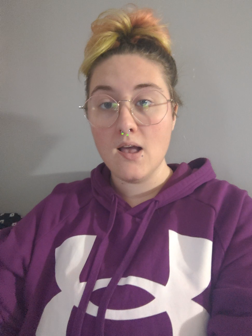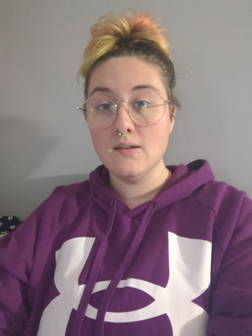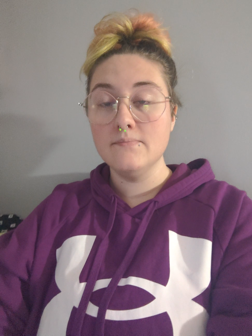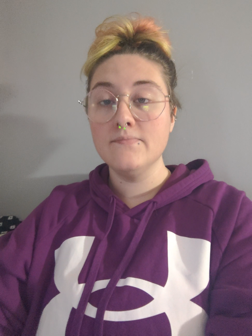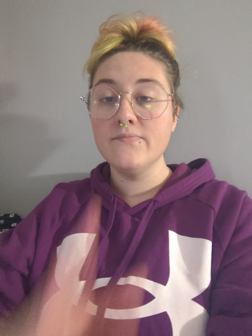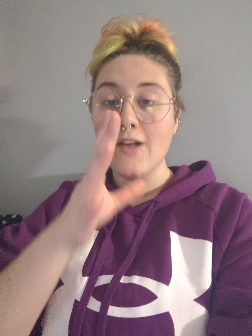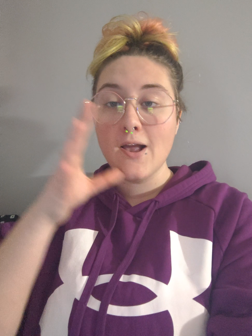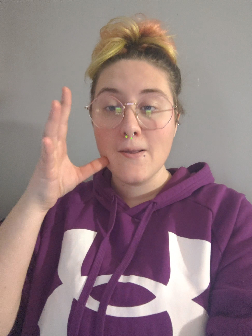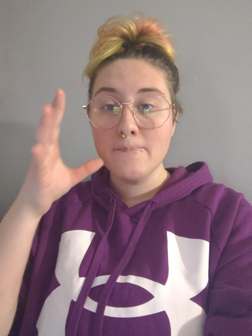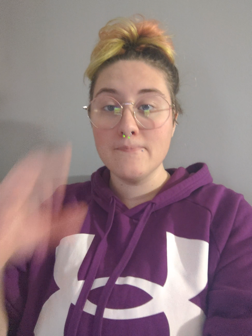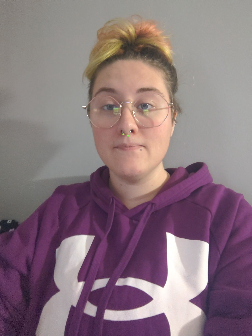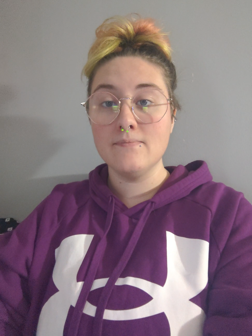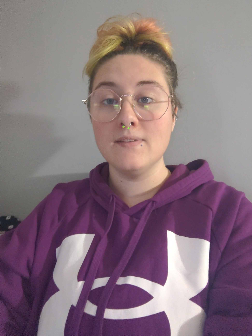farm